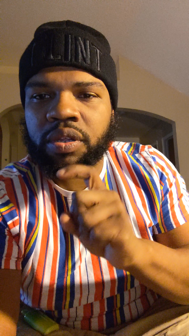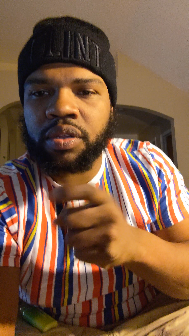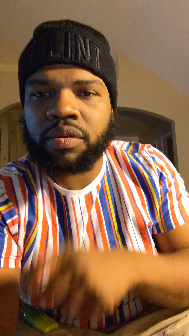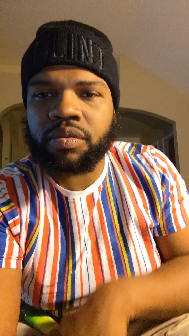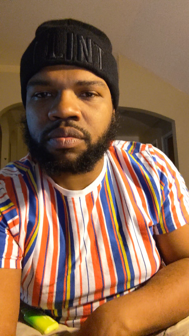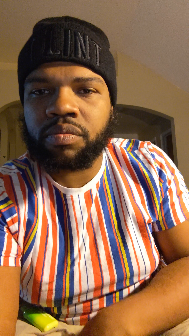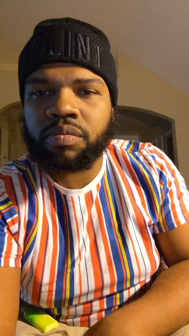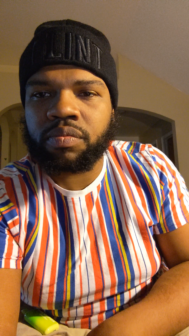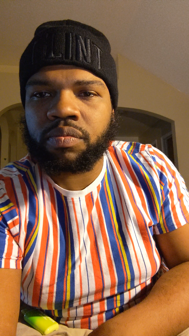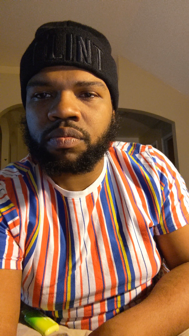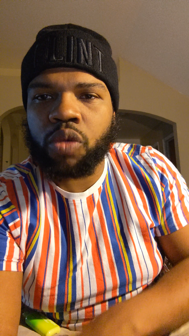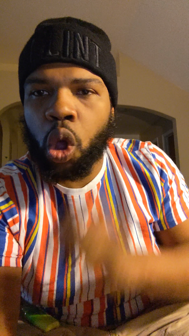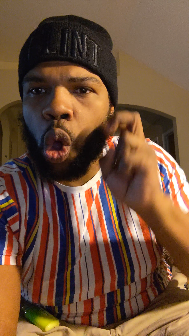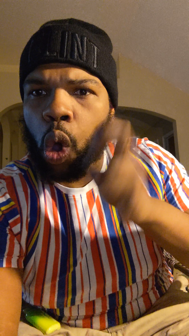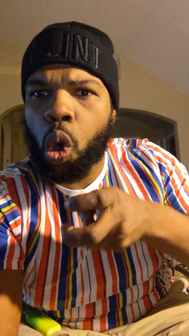hard